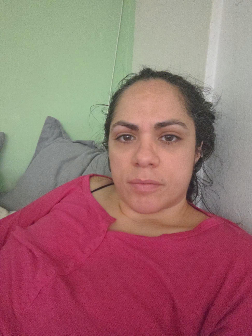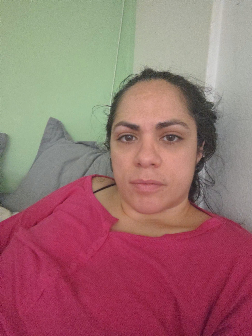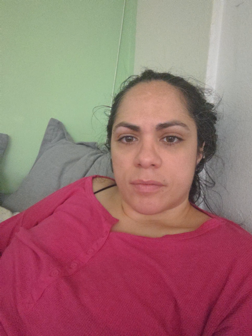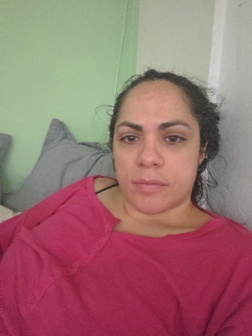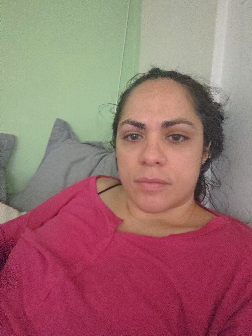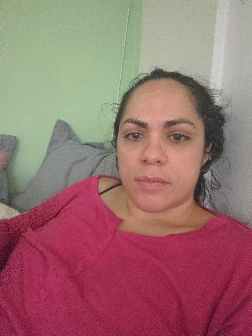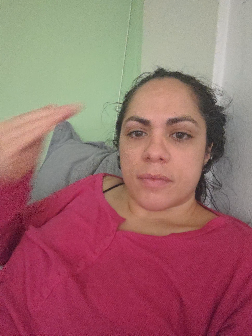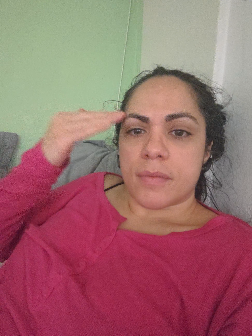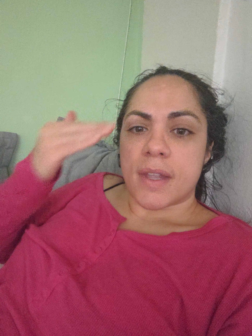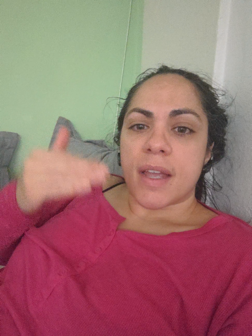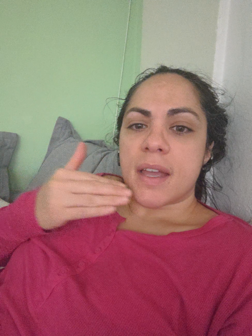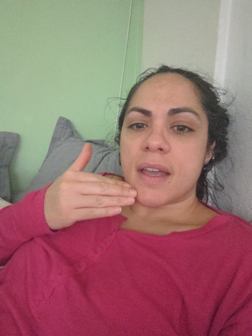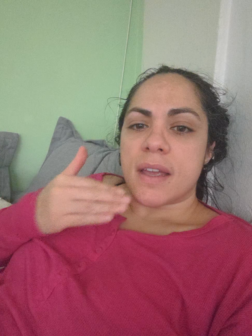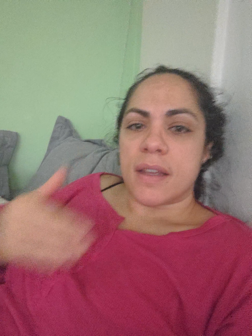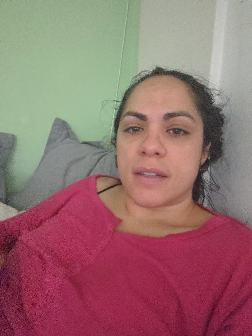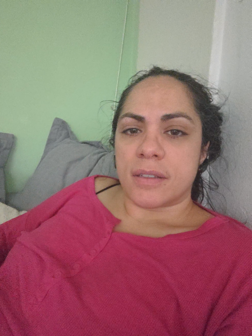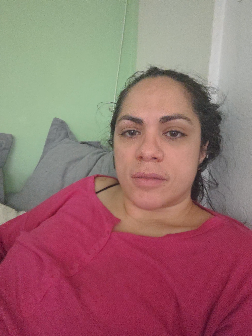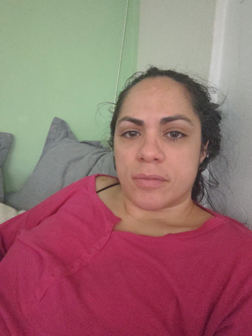head